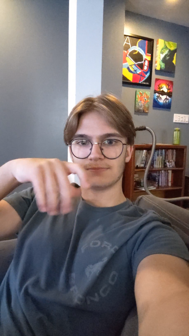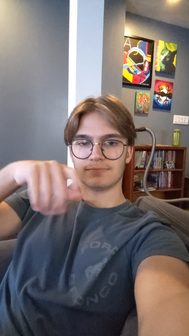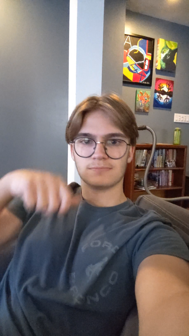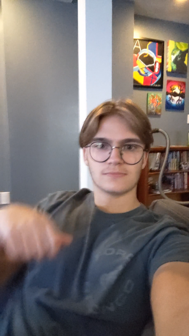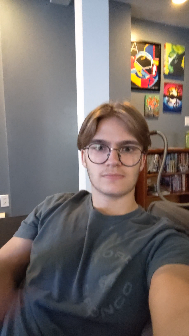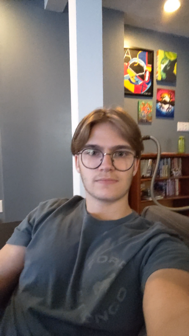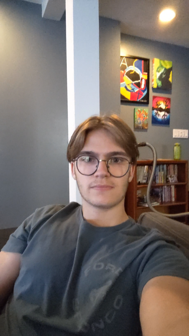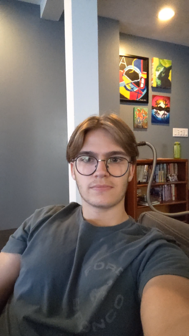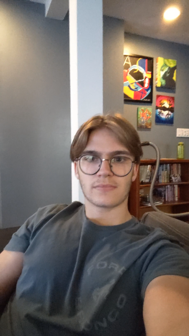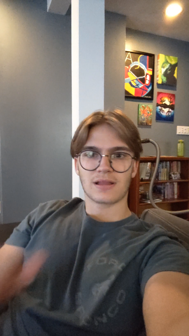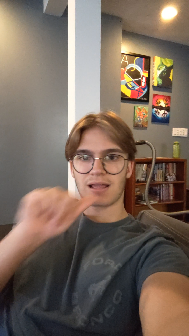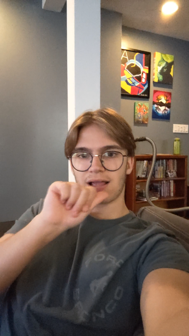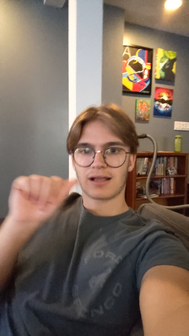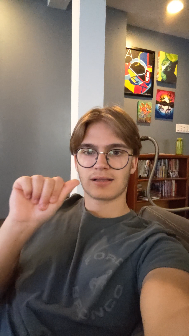a